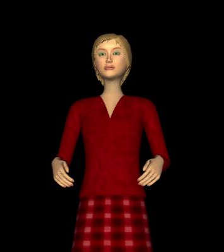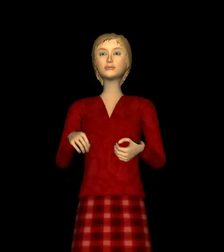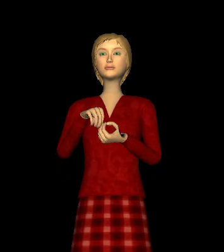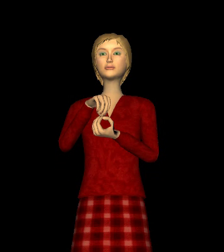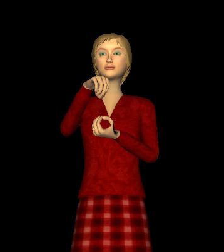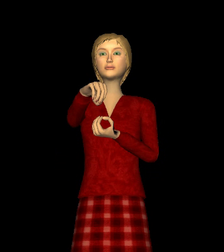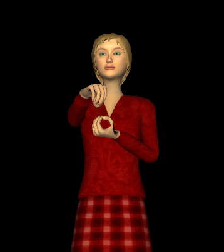مراسل